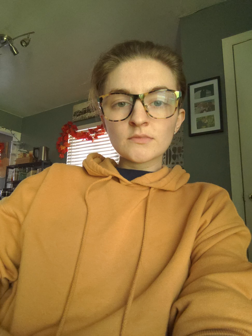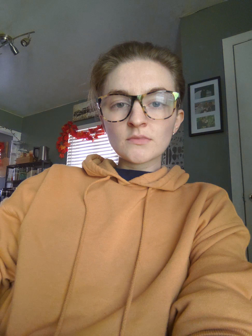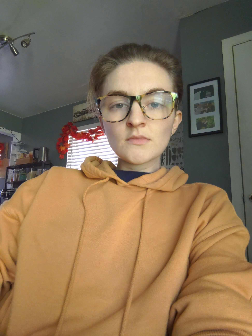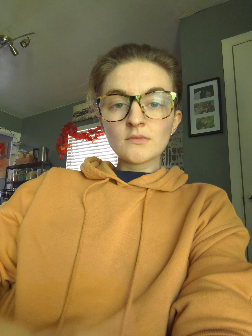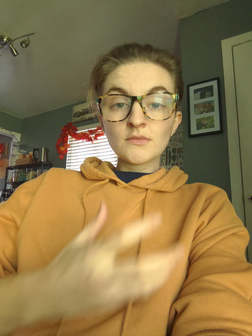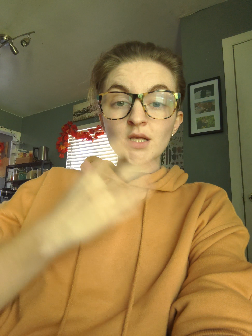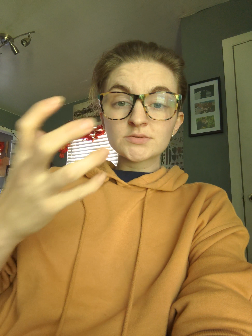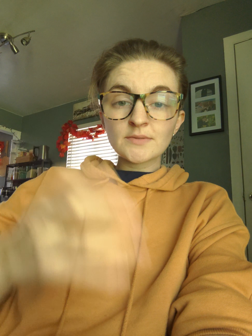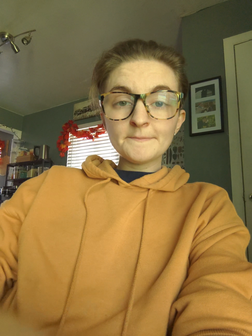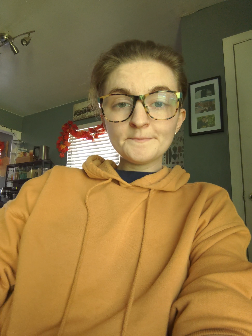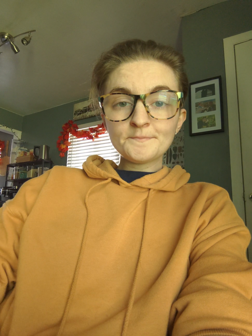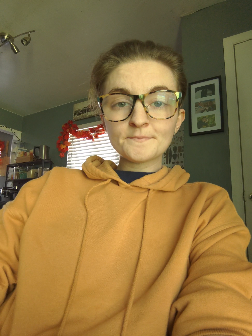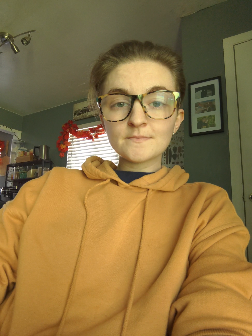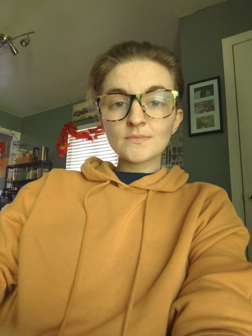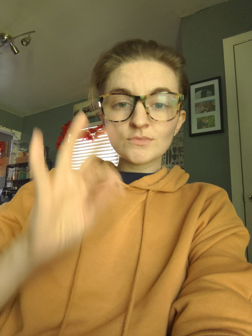a lot